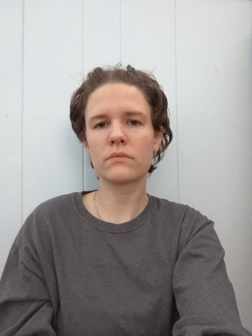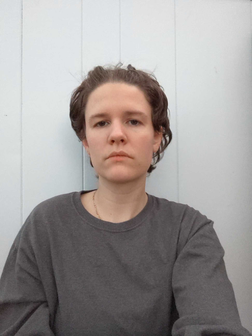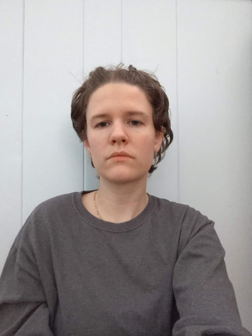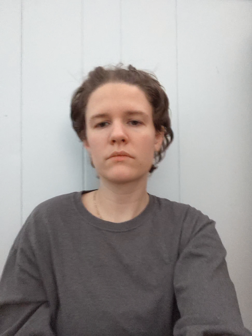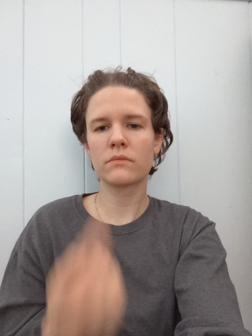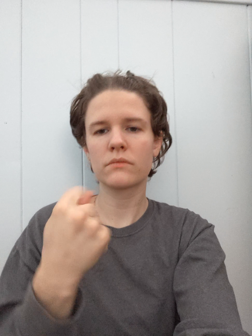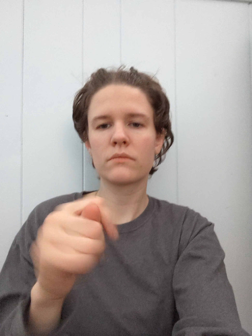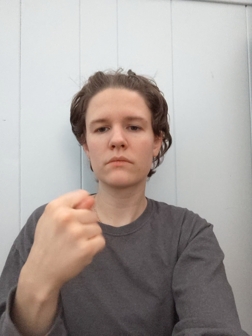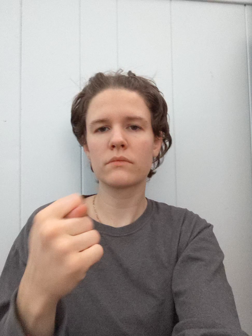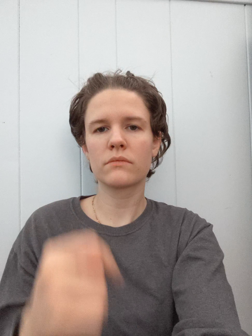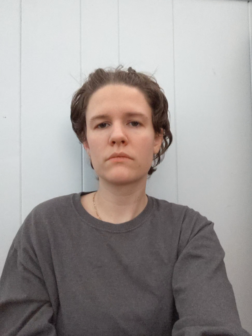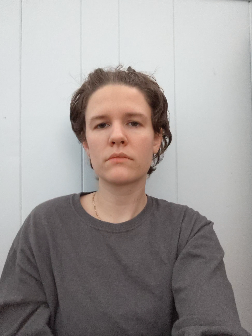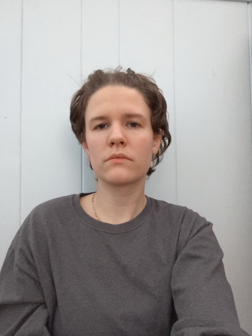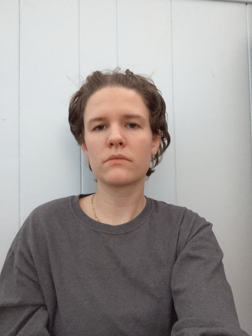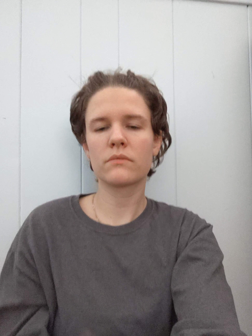toy